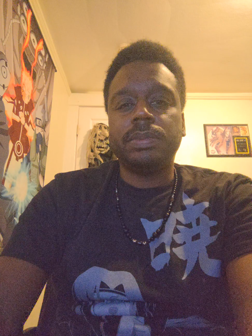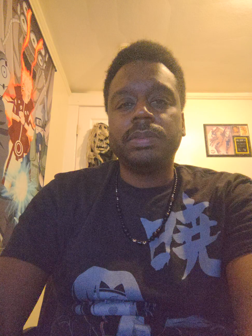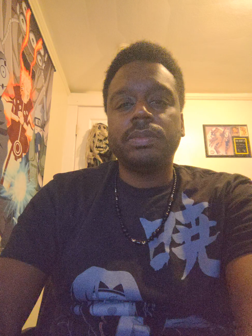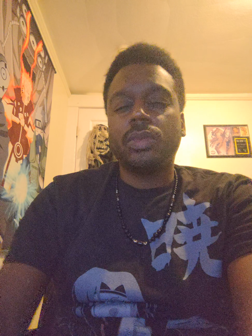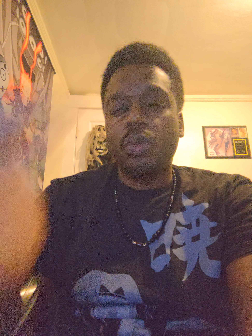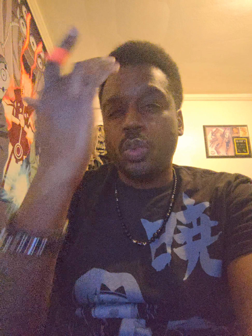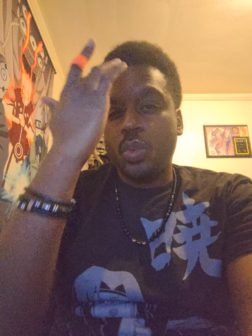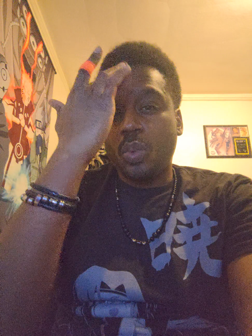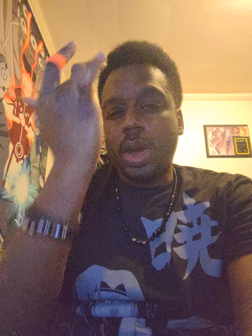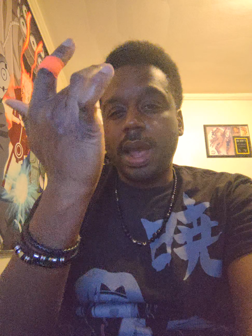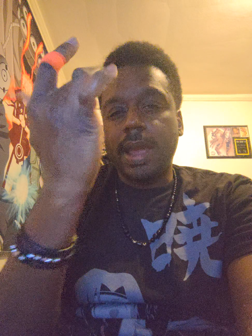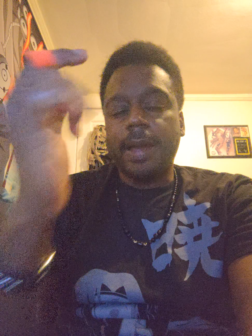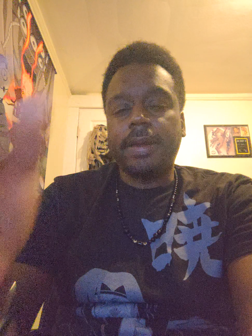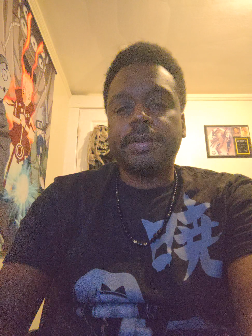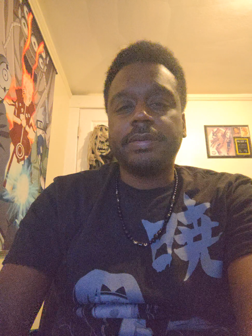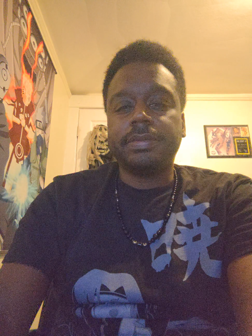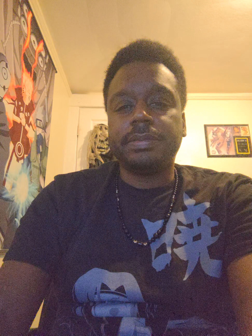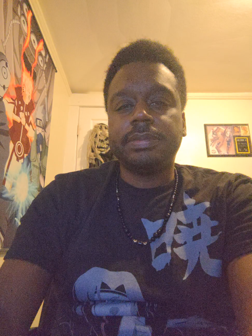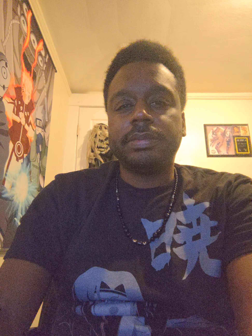why